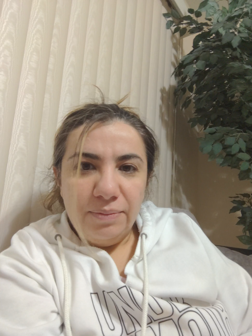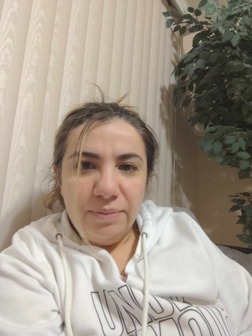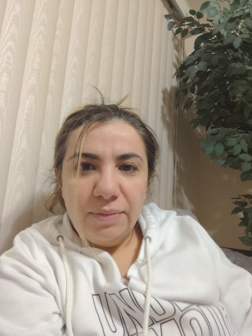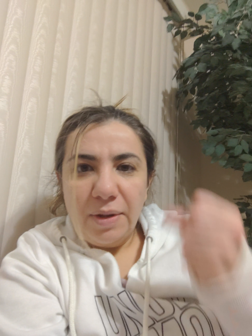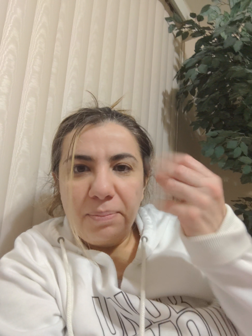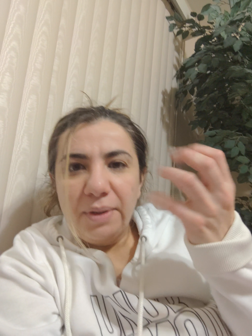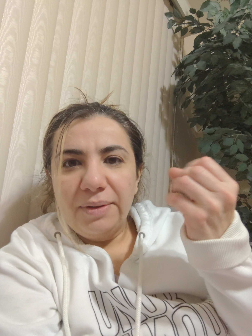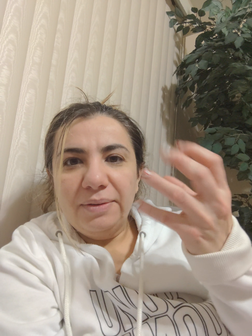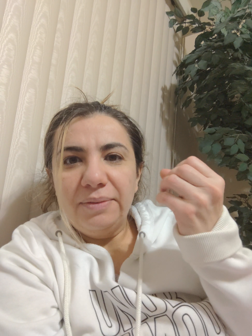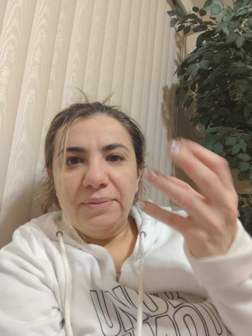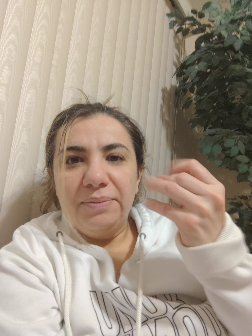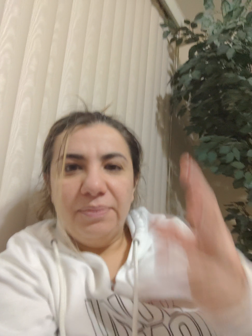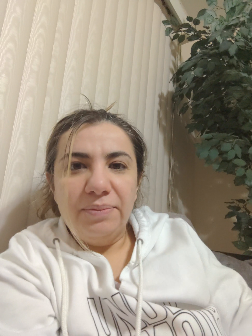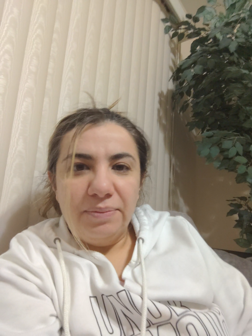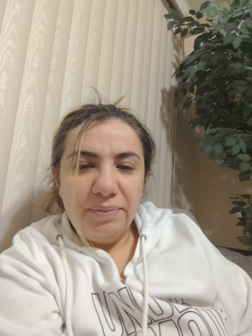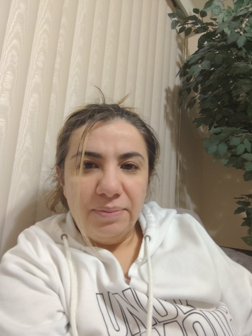many